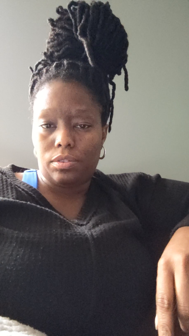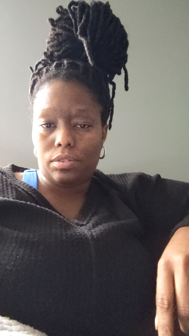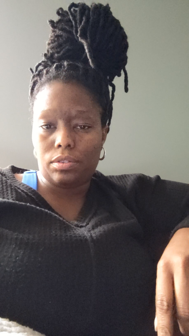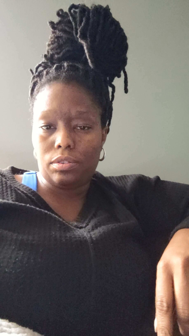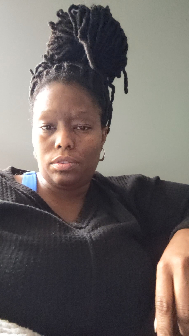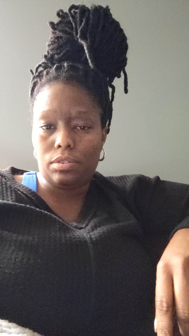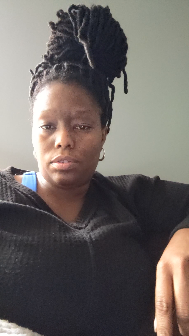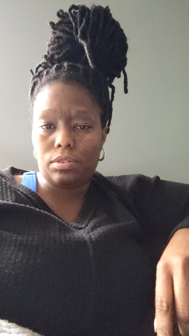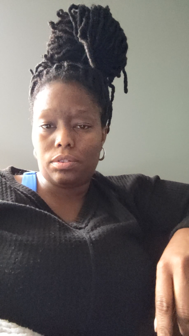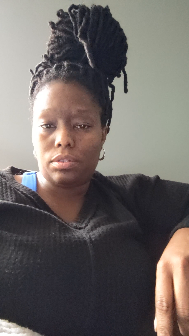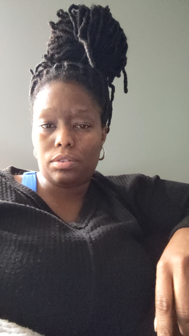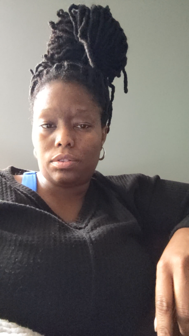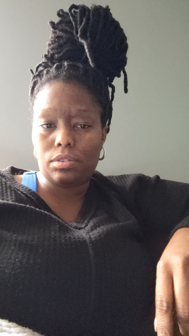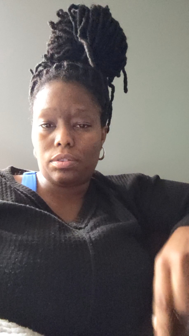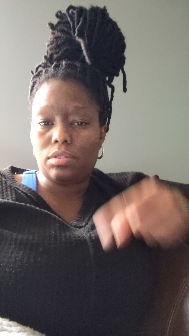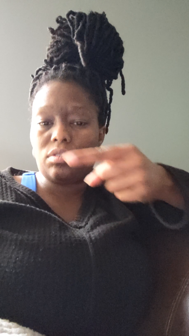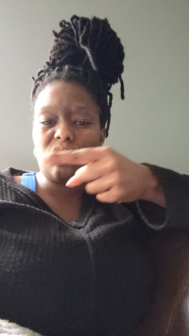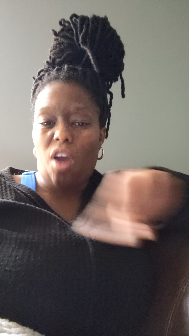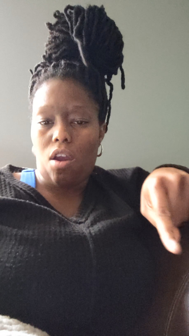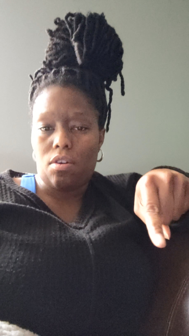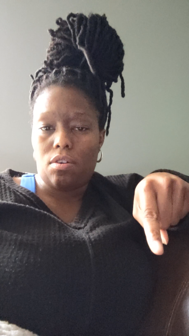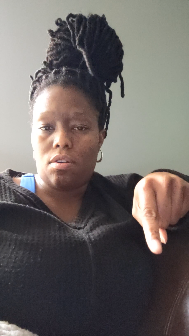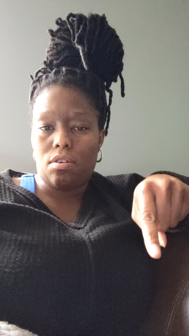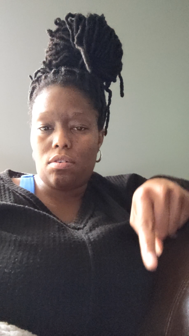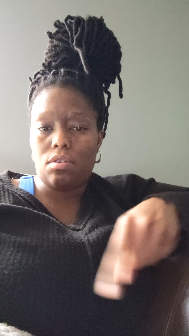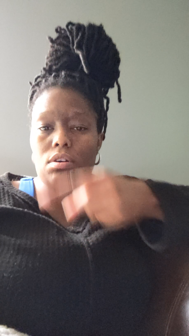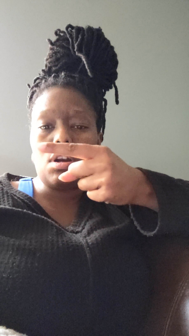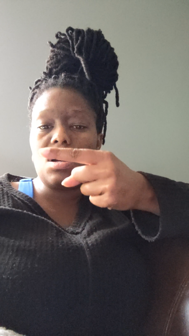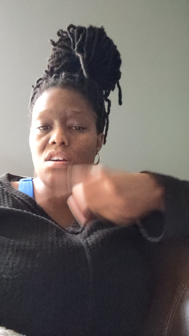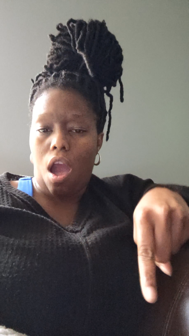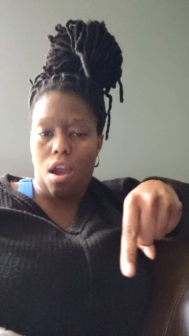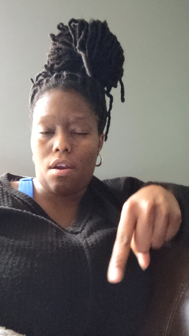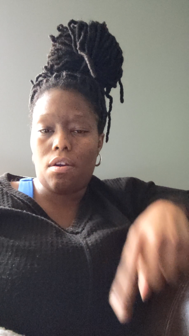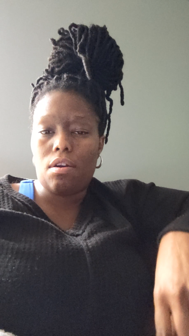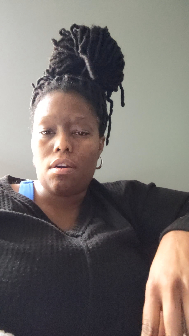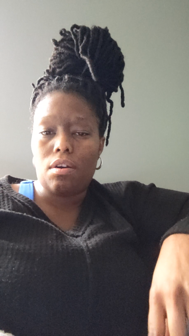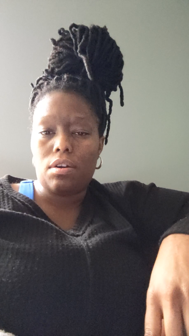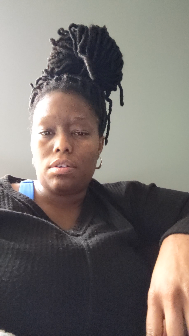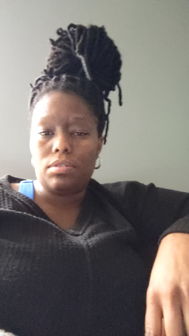cut